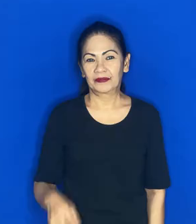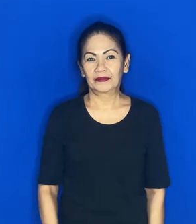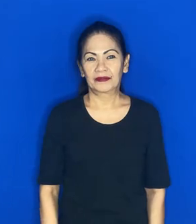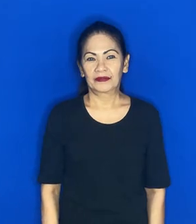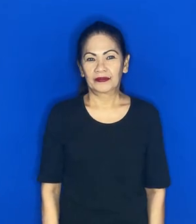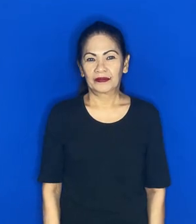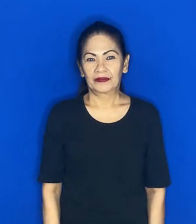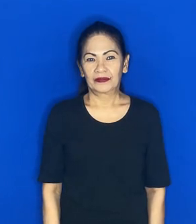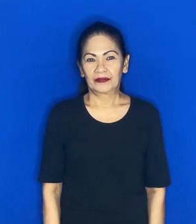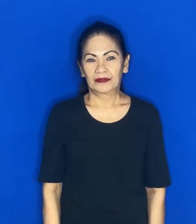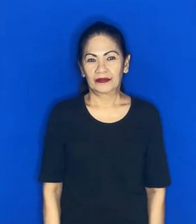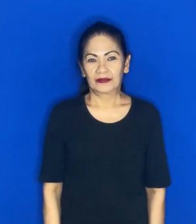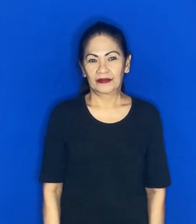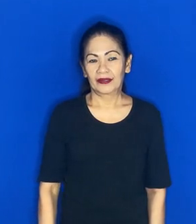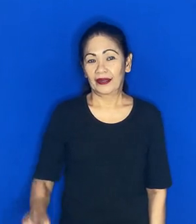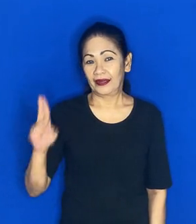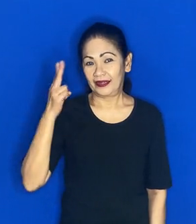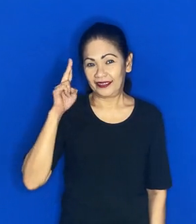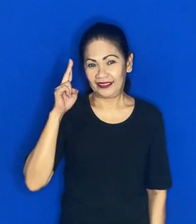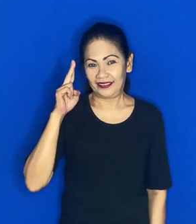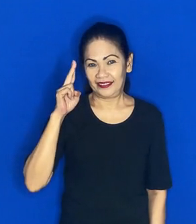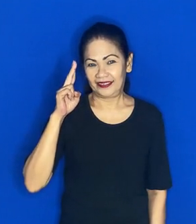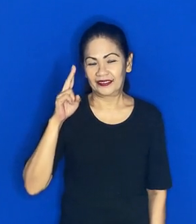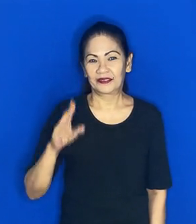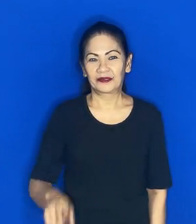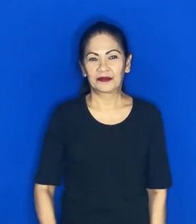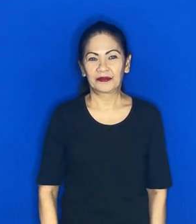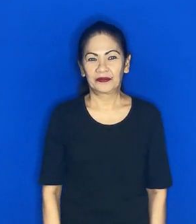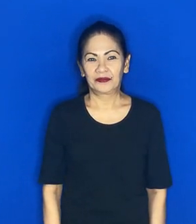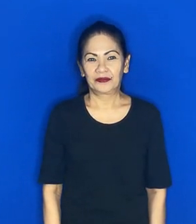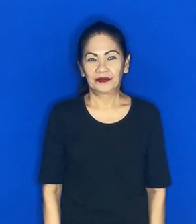uncle